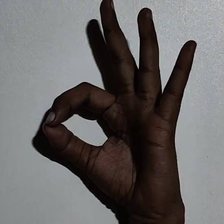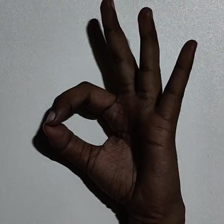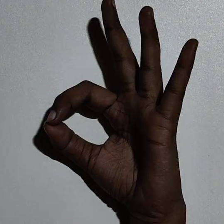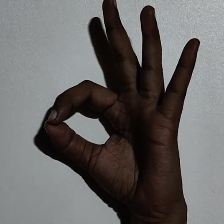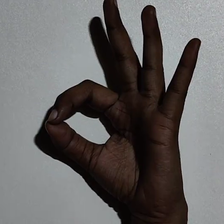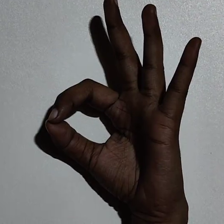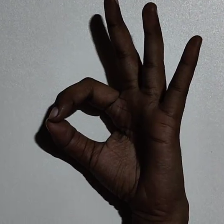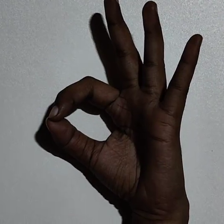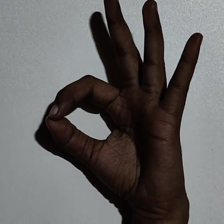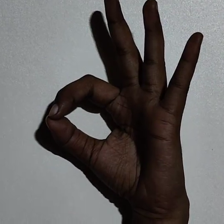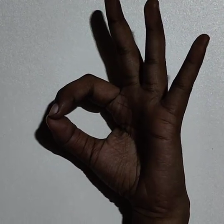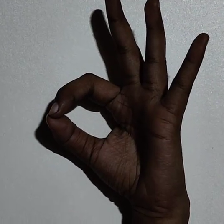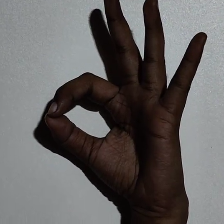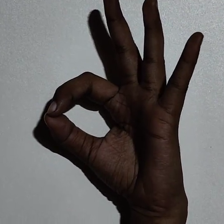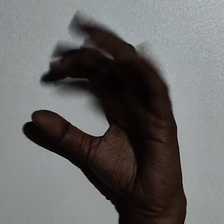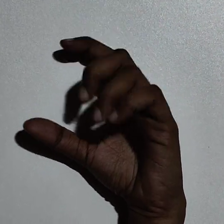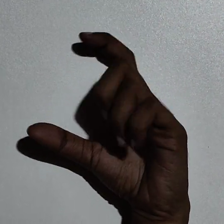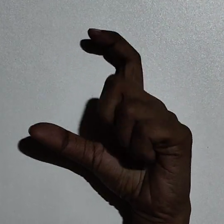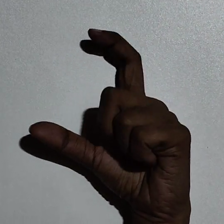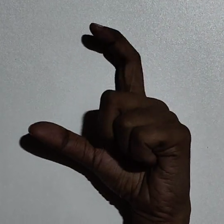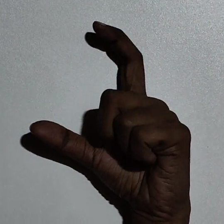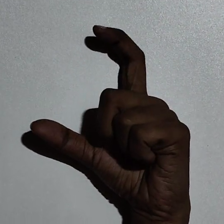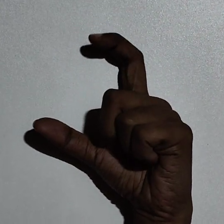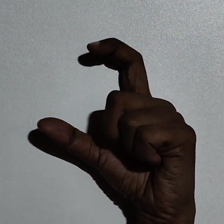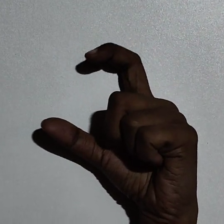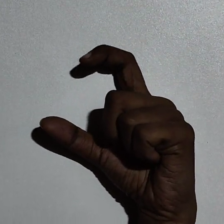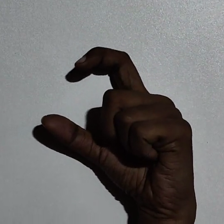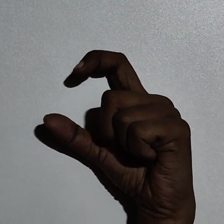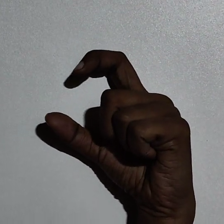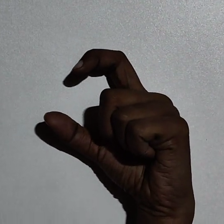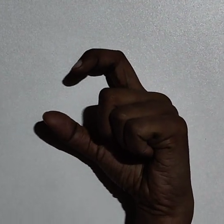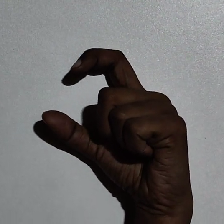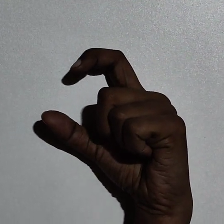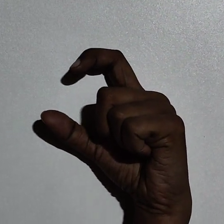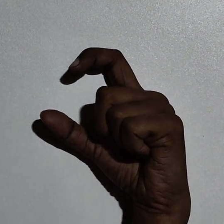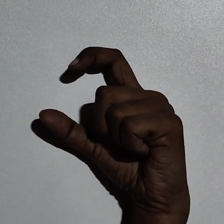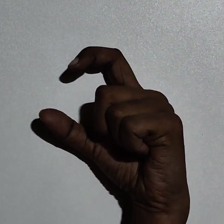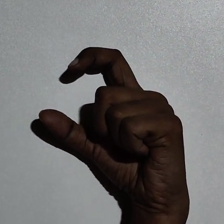ഓ